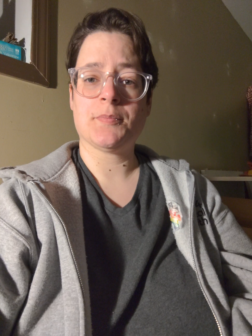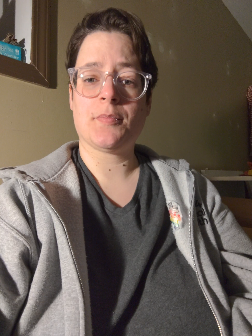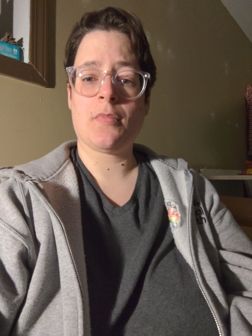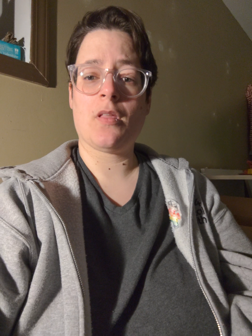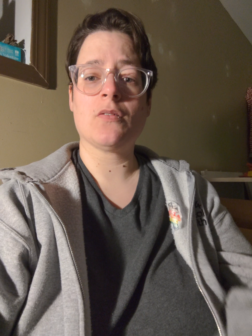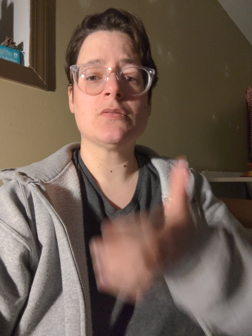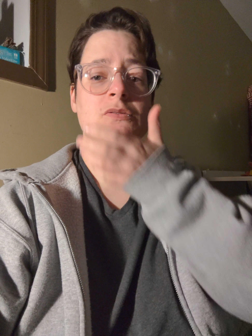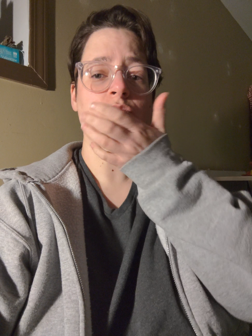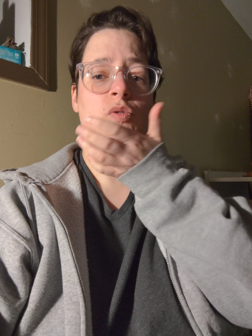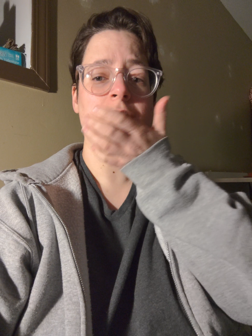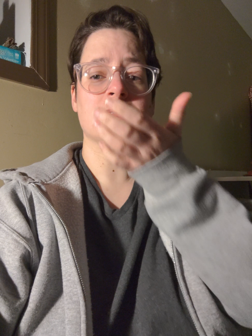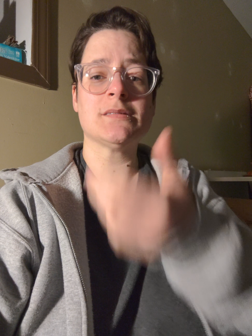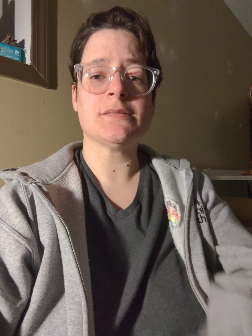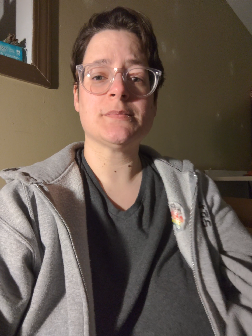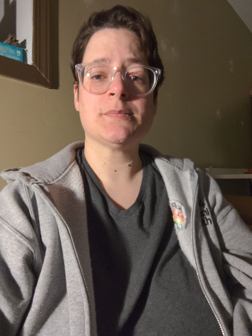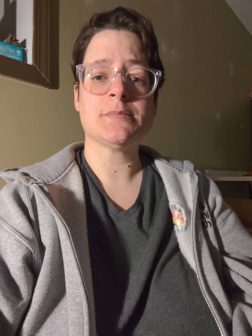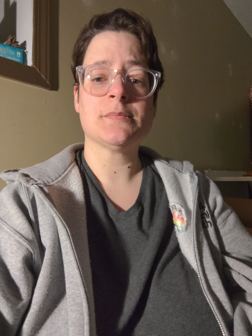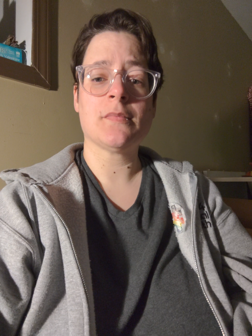grass